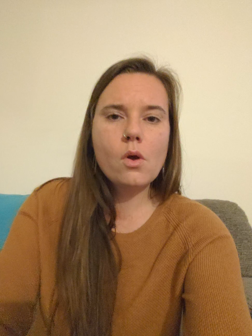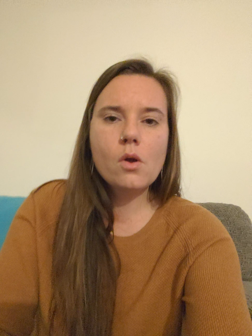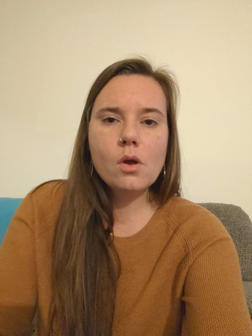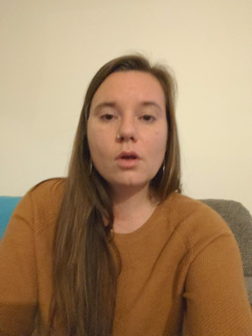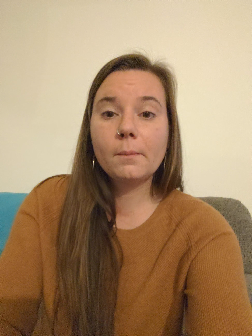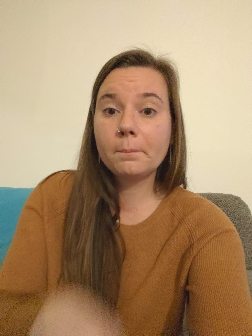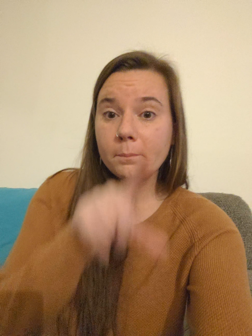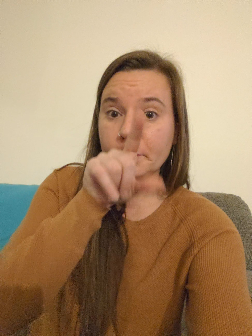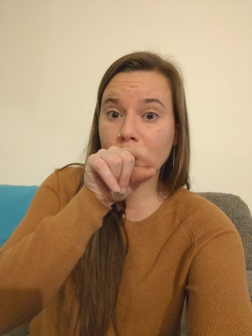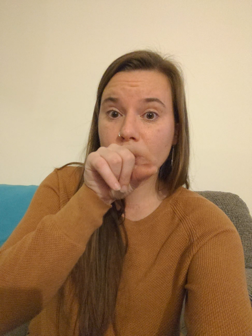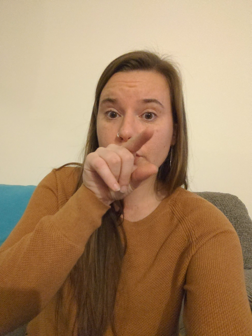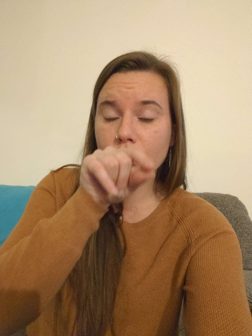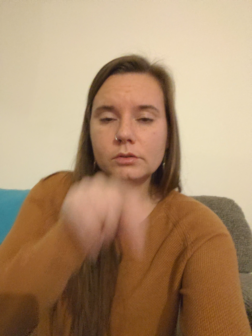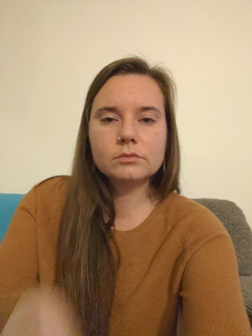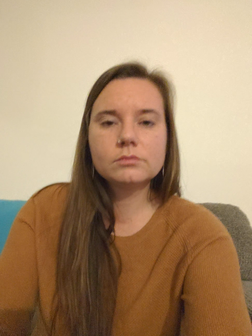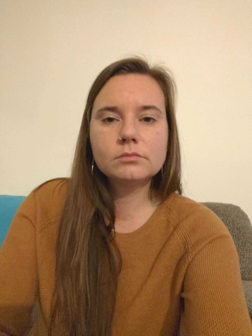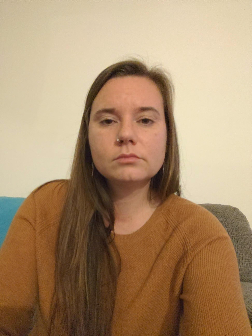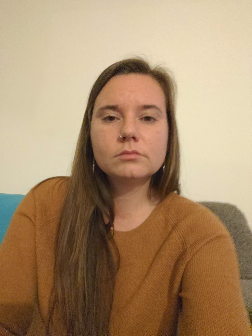bird